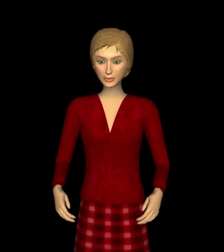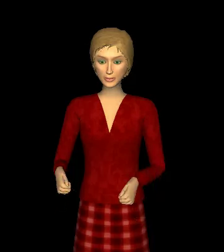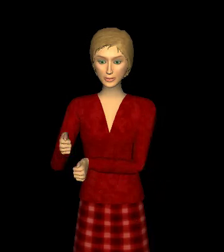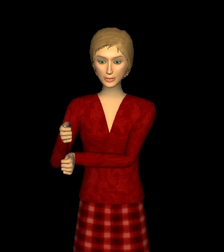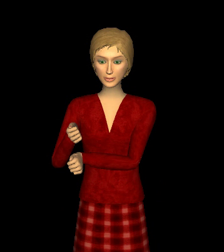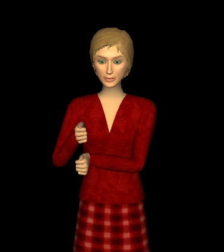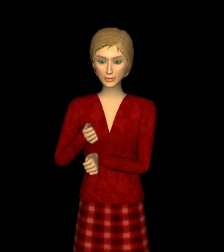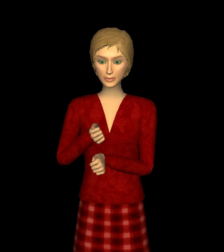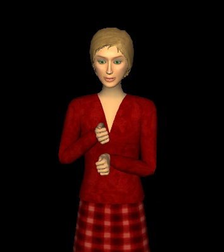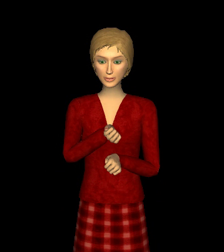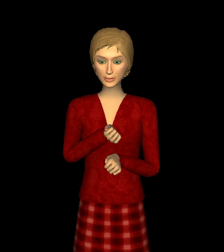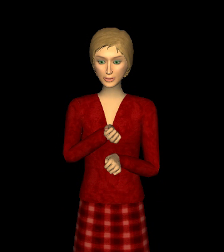يمسح